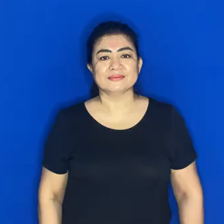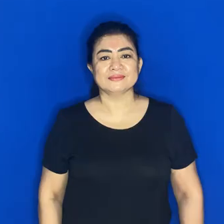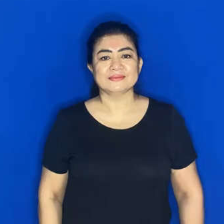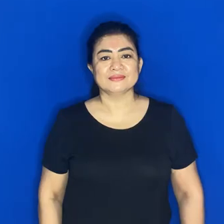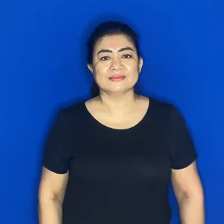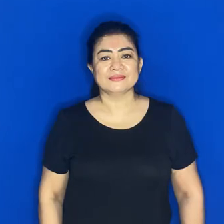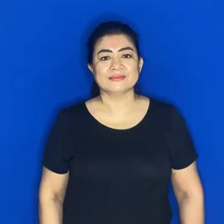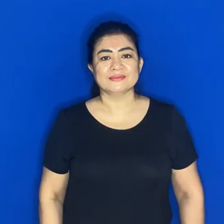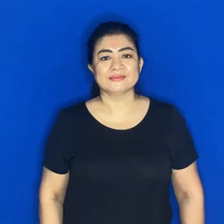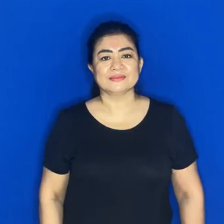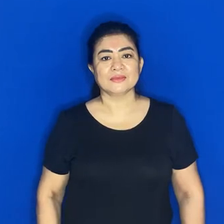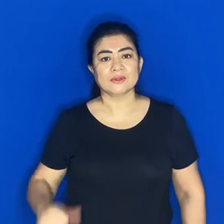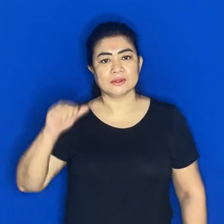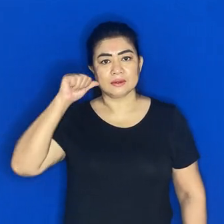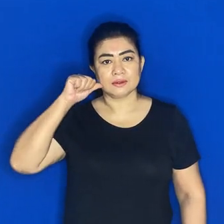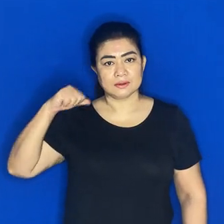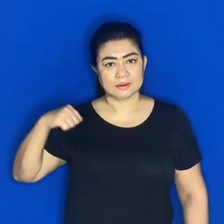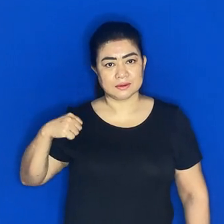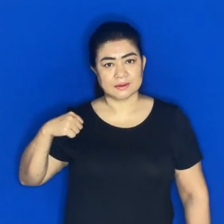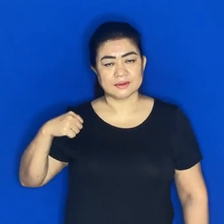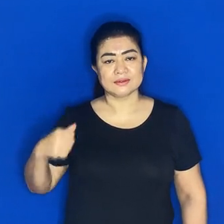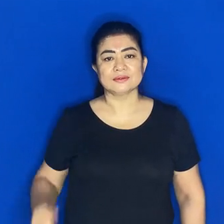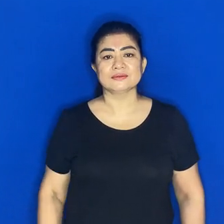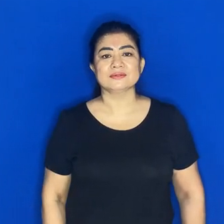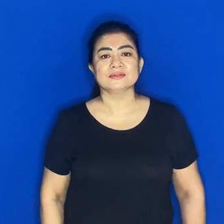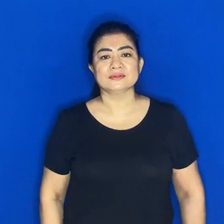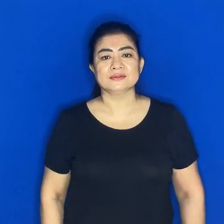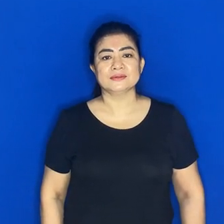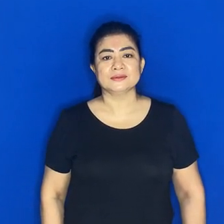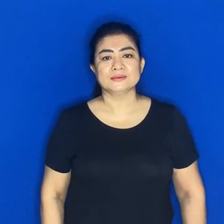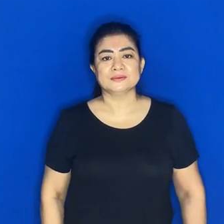yesterday